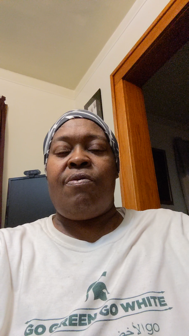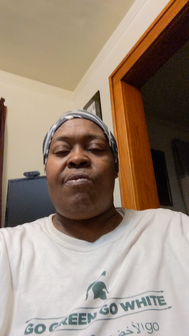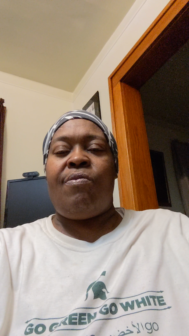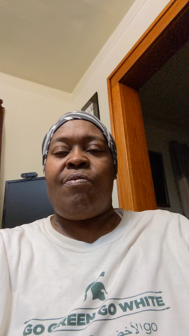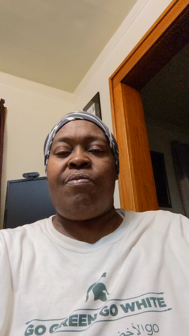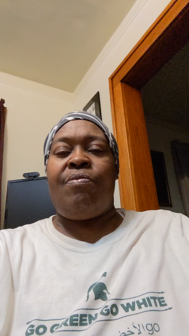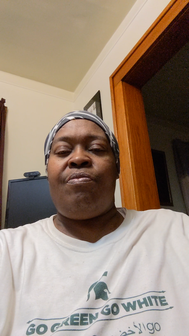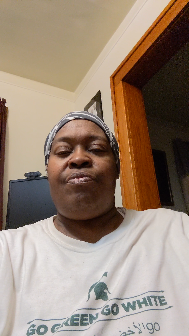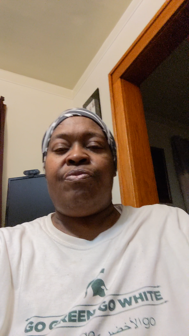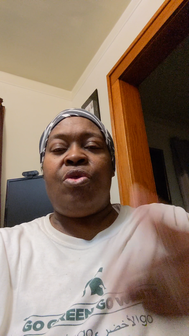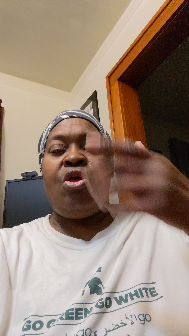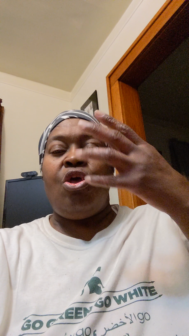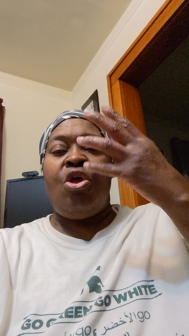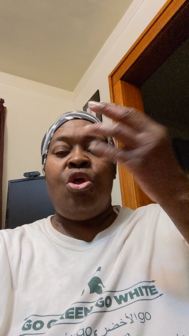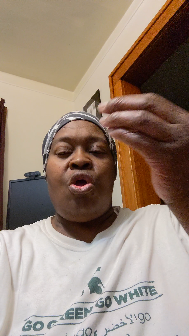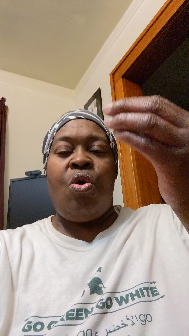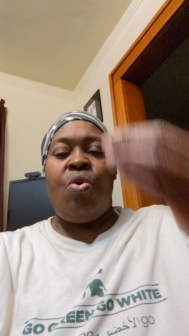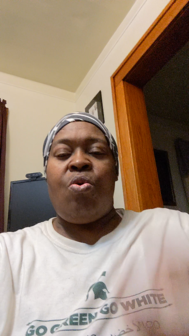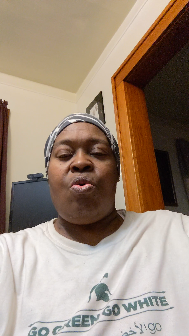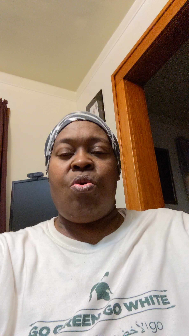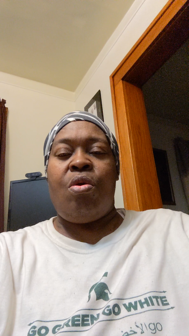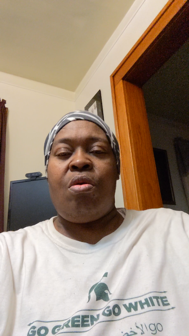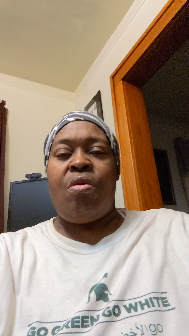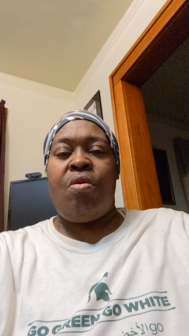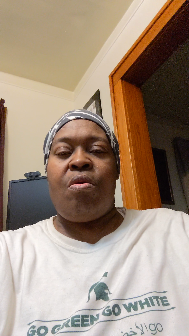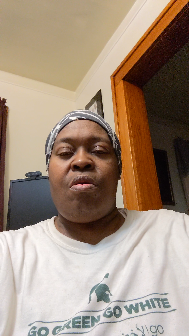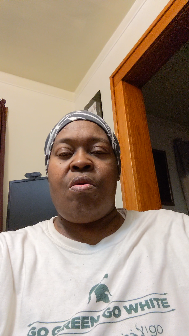going to